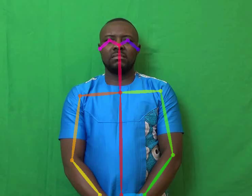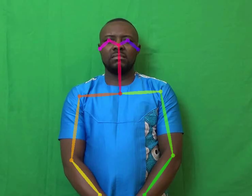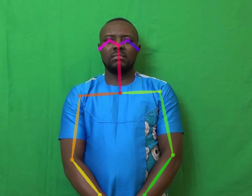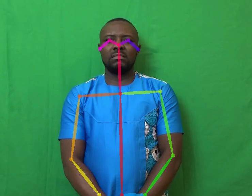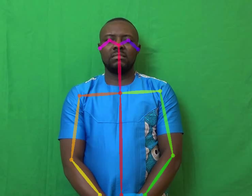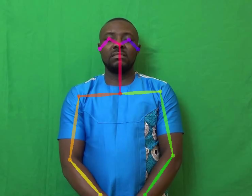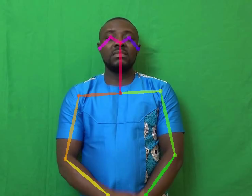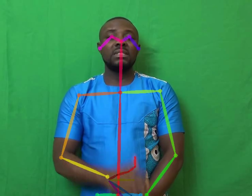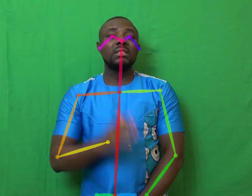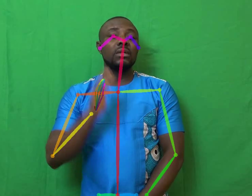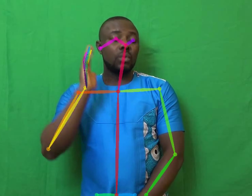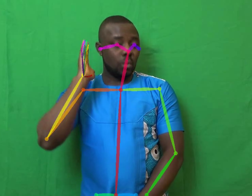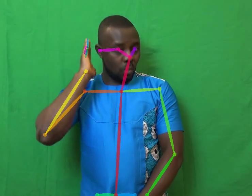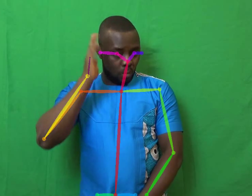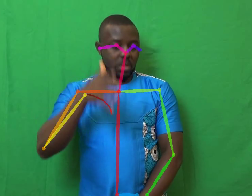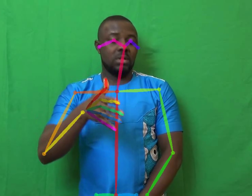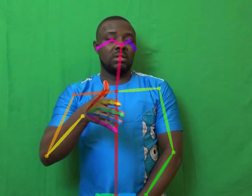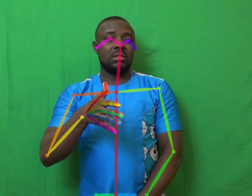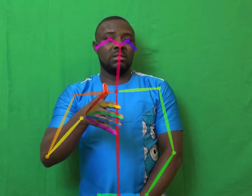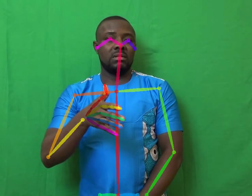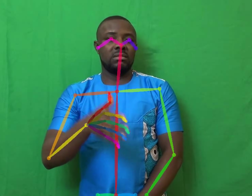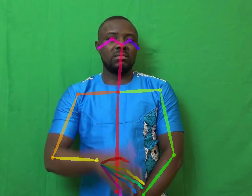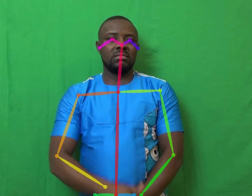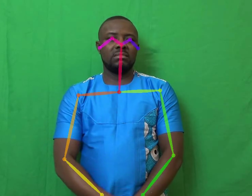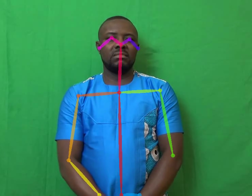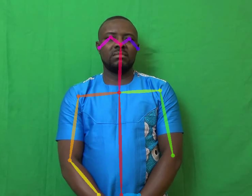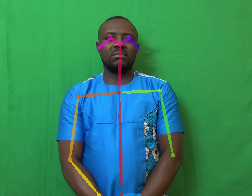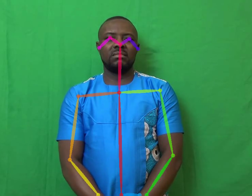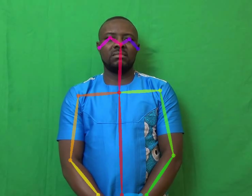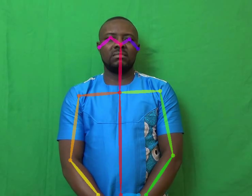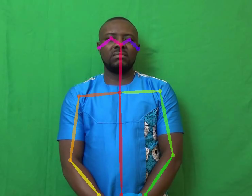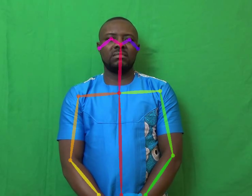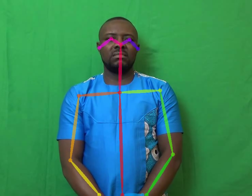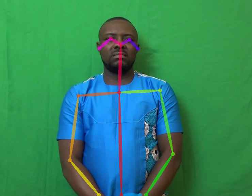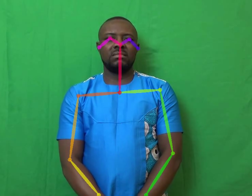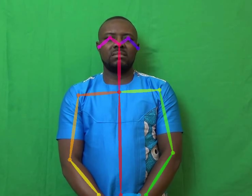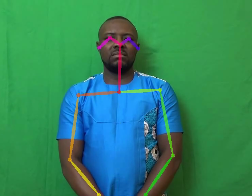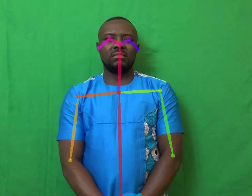will